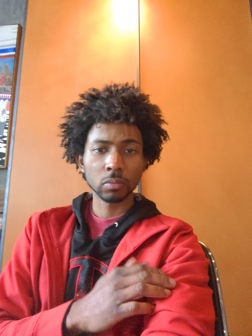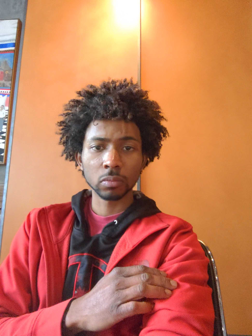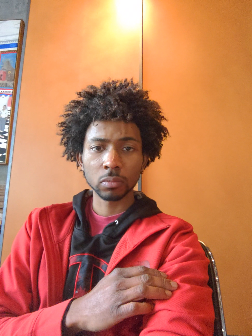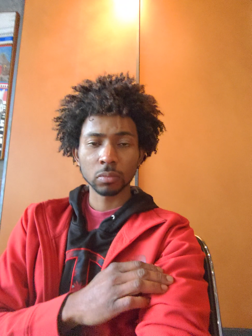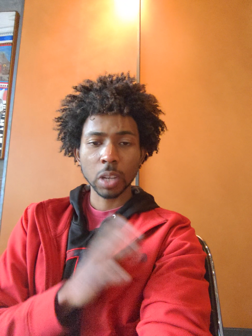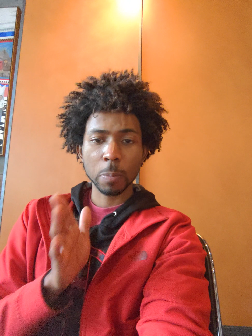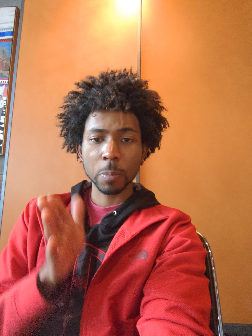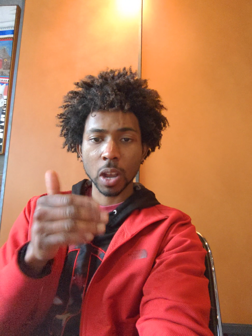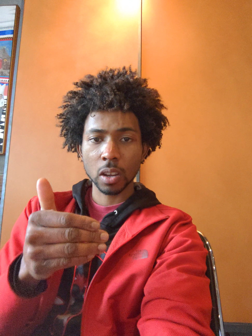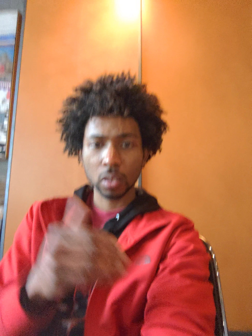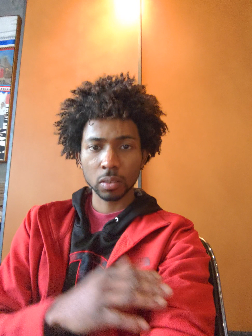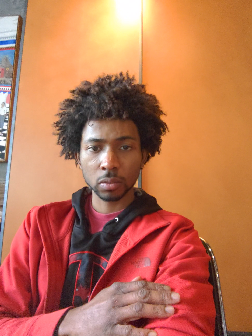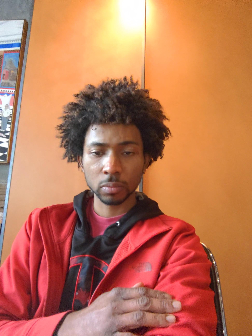room